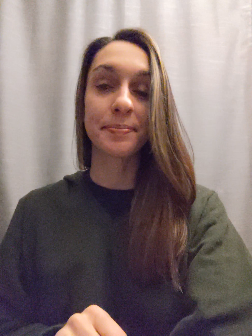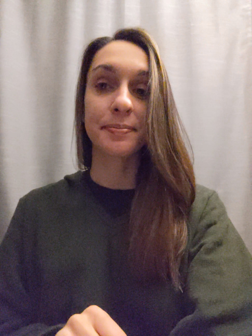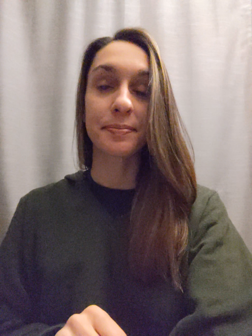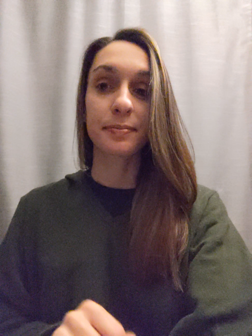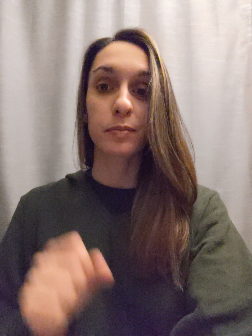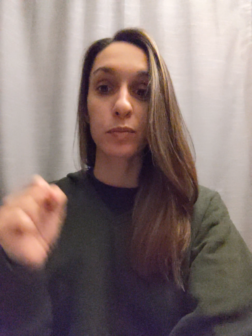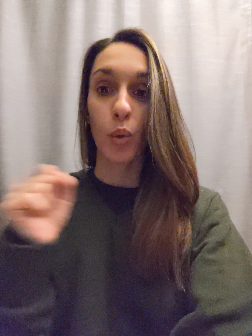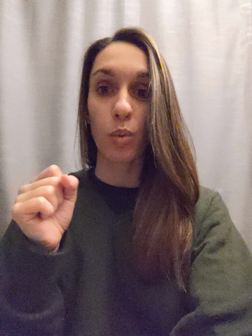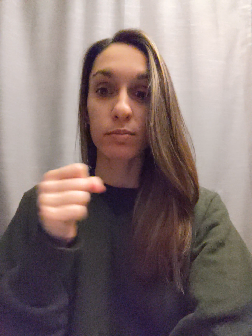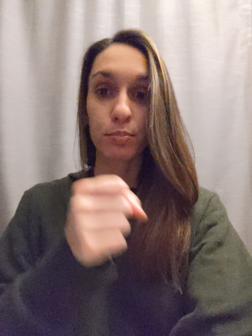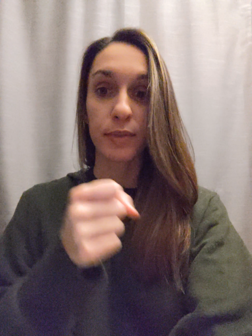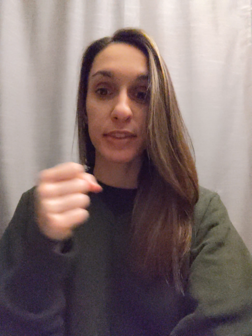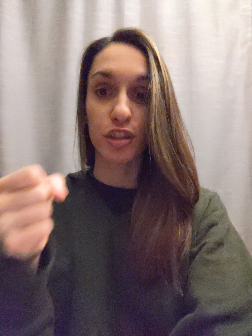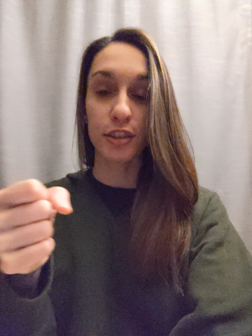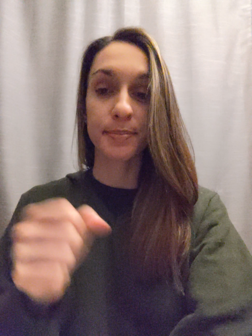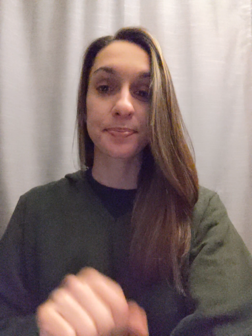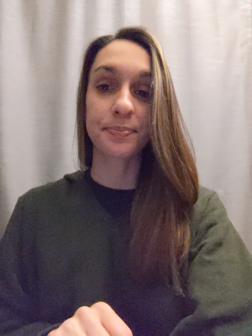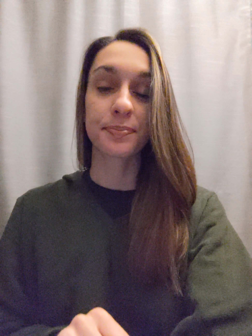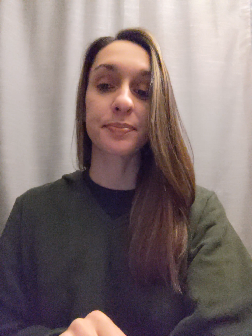refrigerator